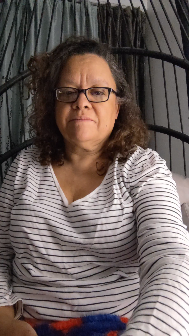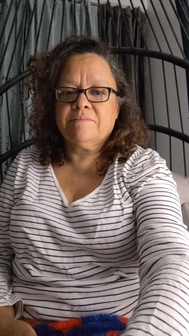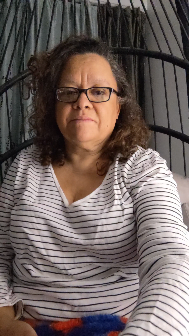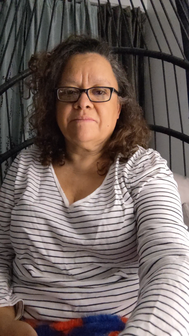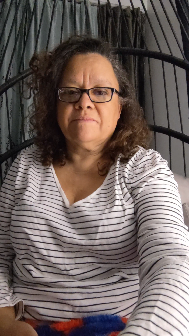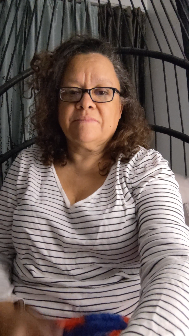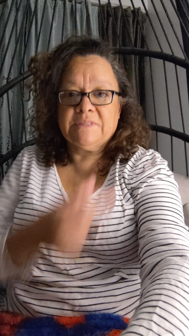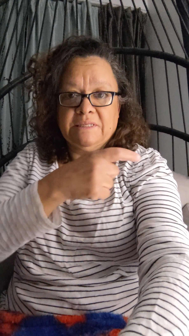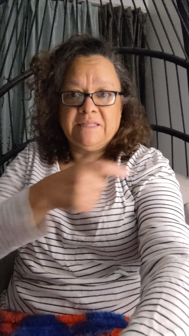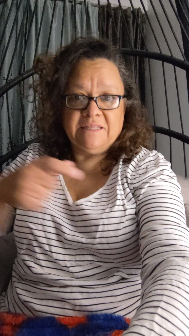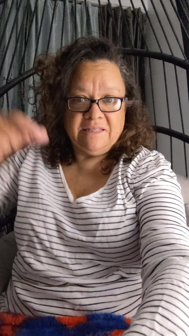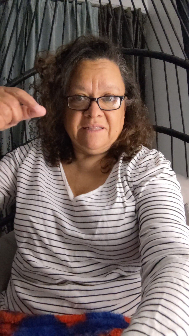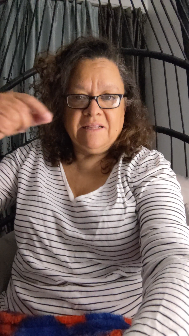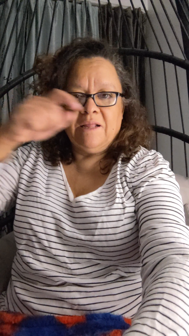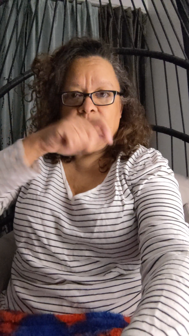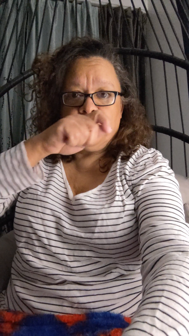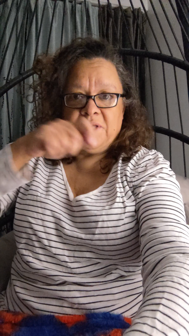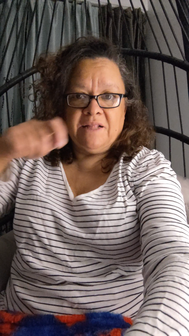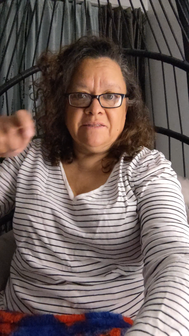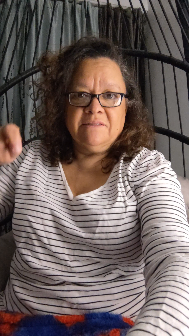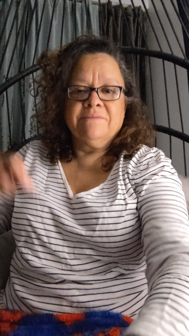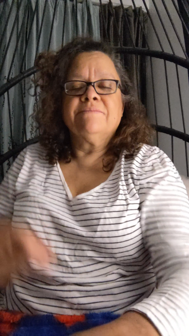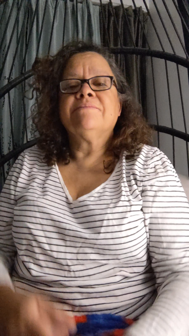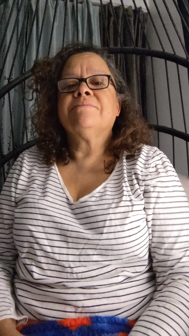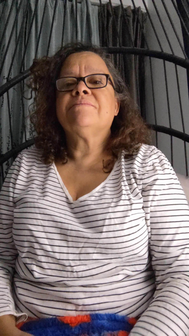peas